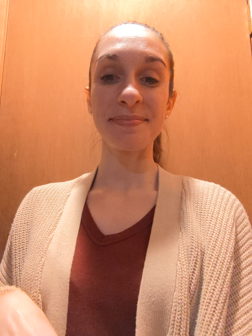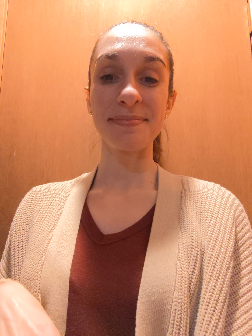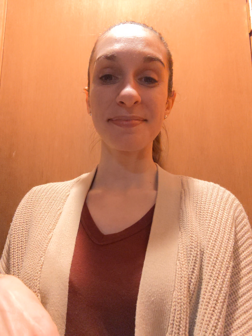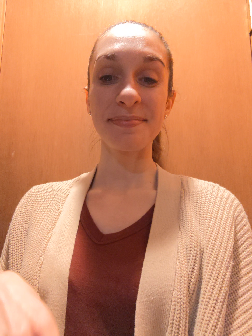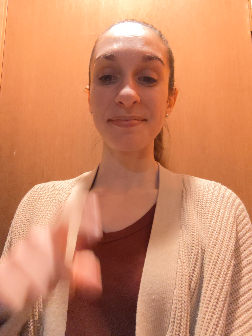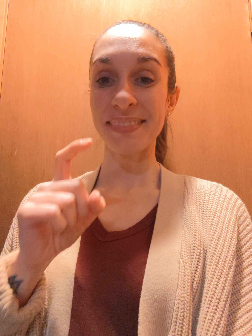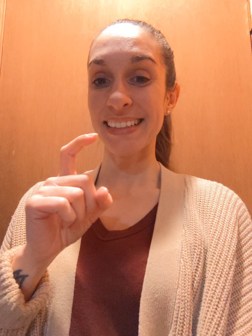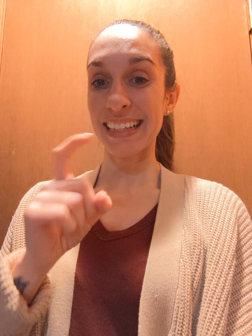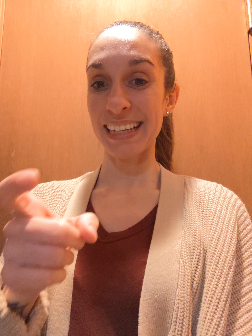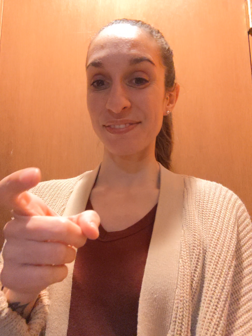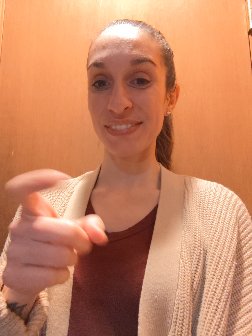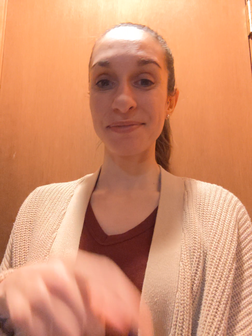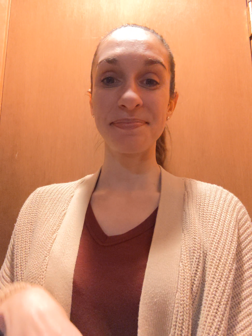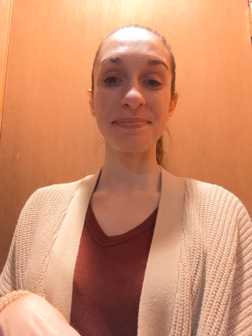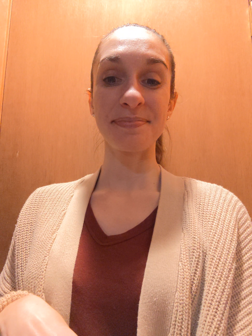gift